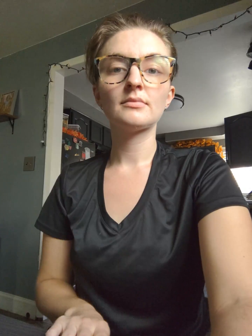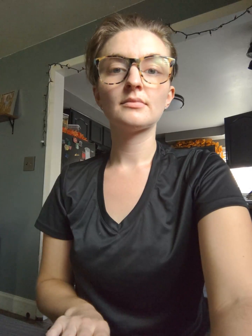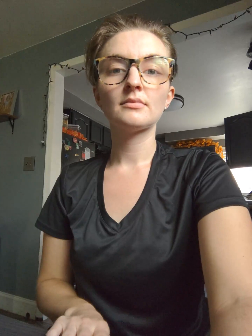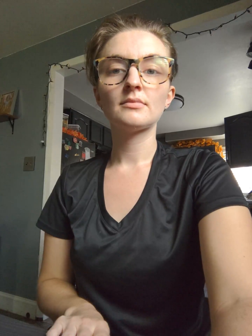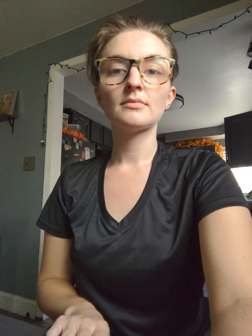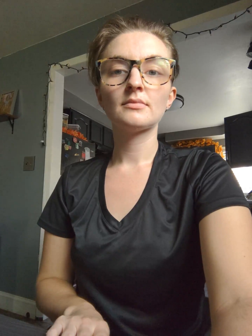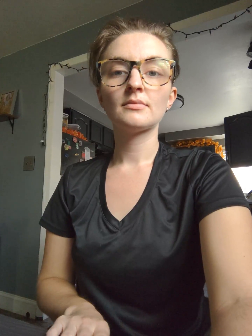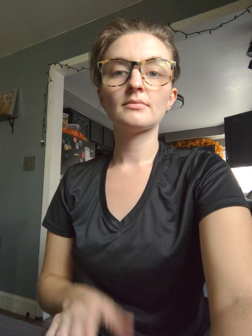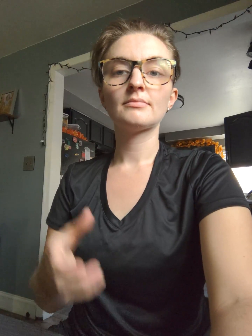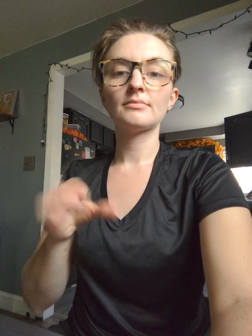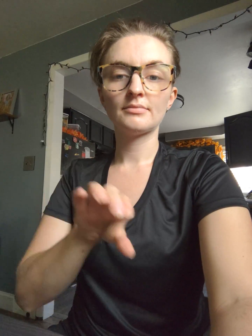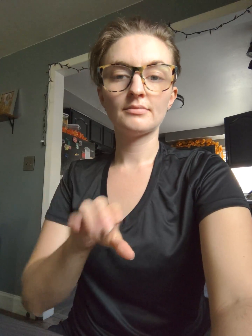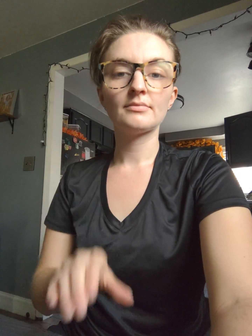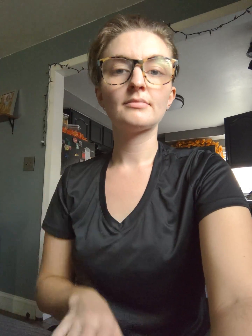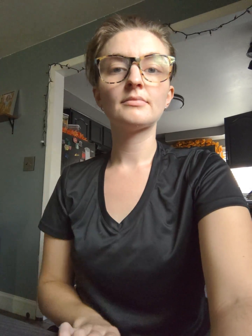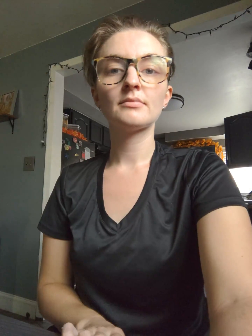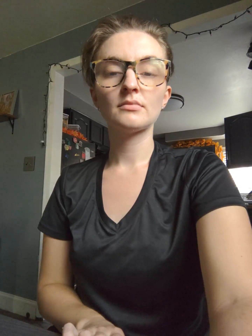pour